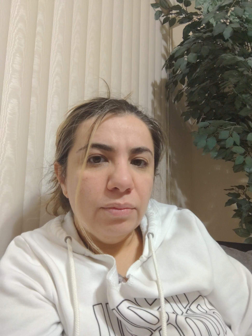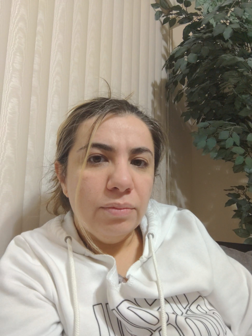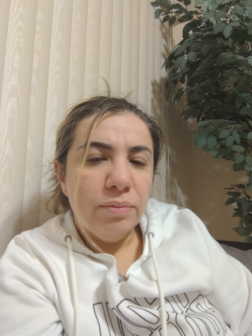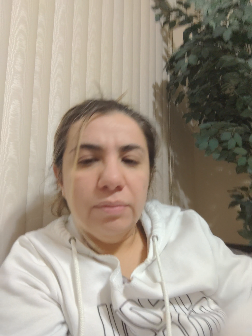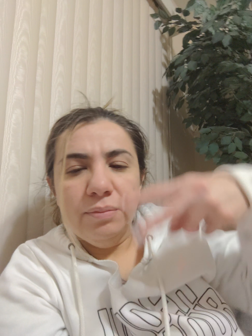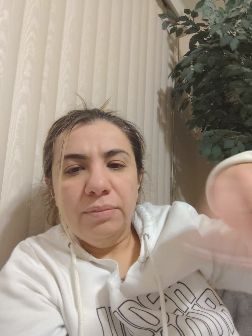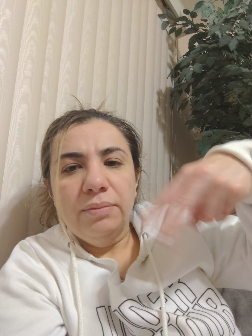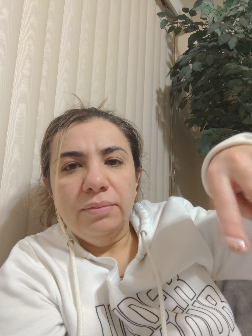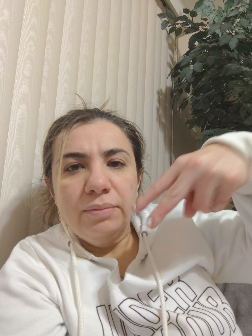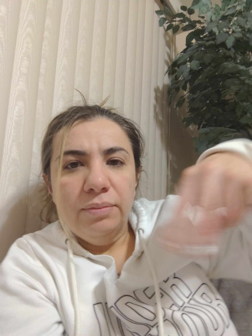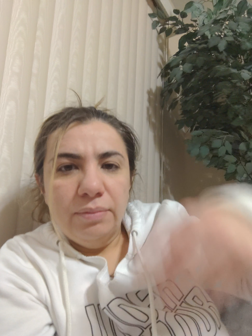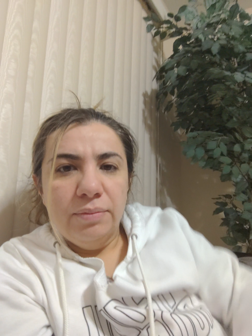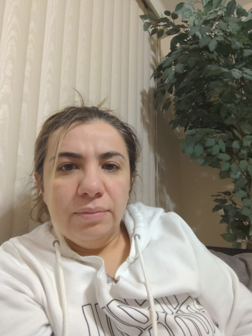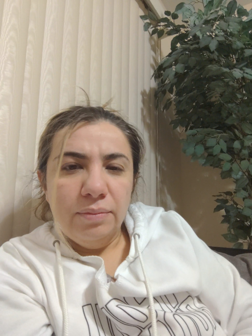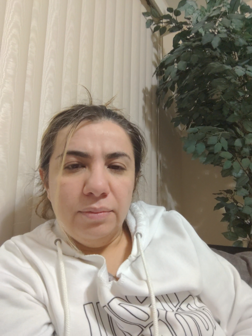dance